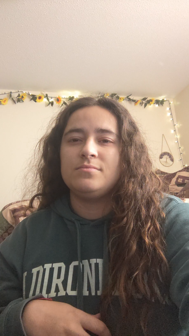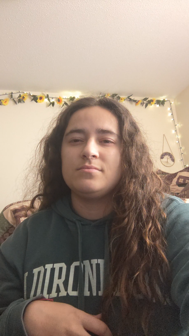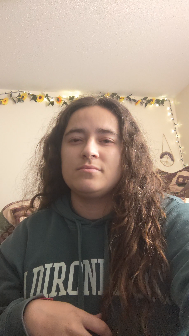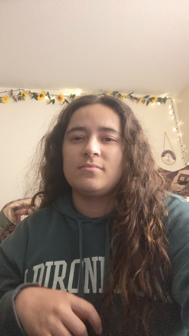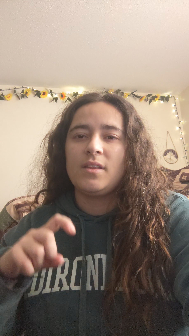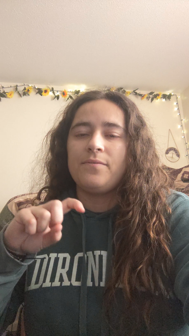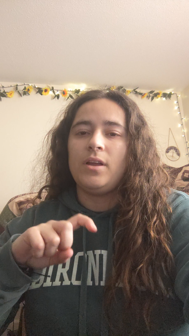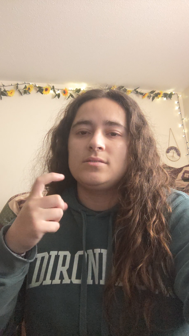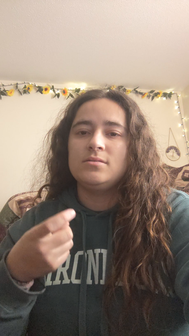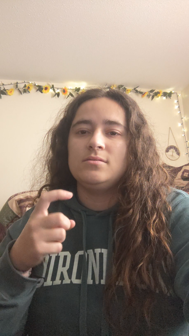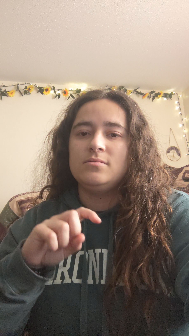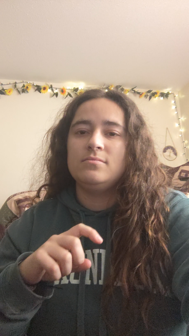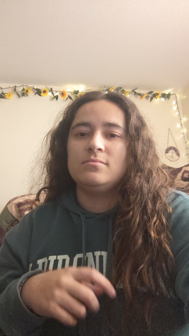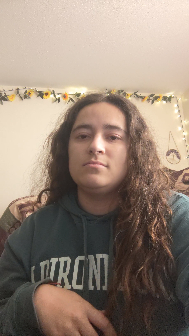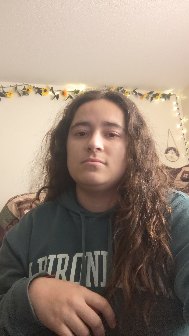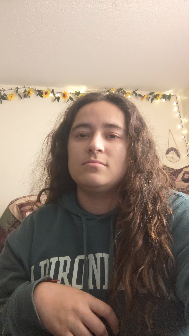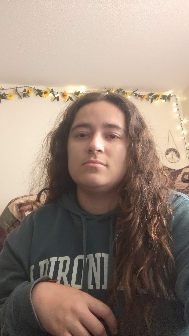friend